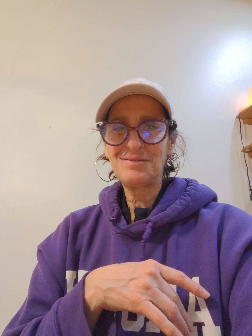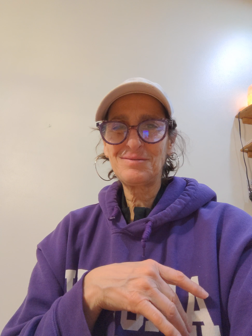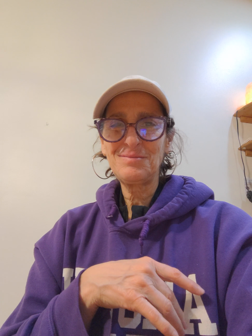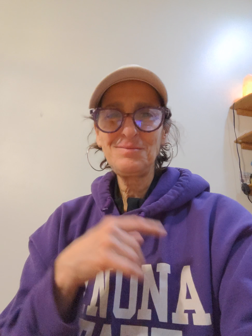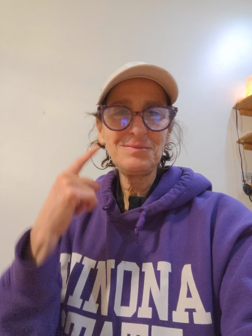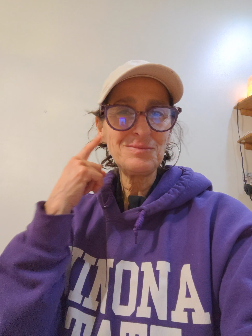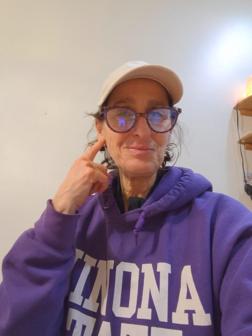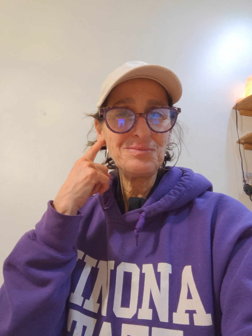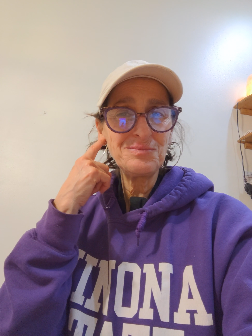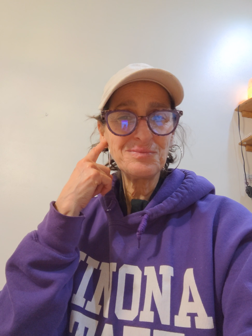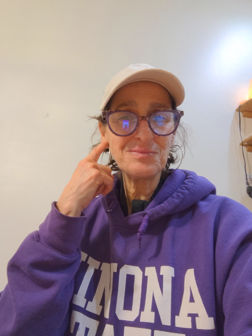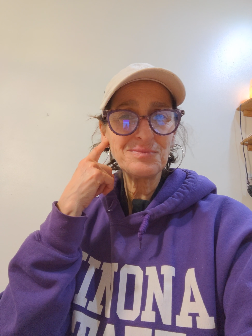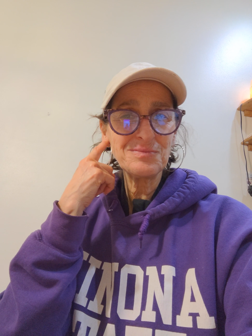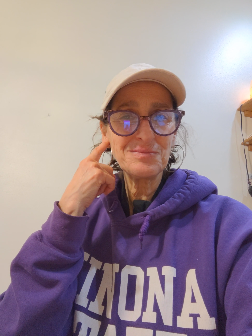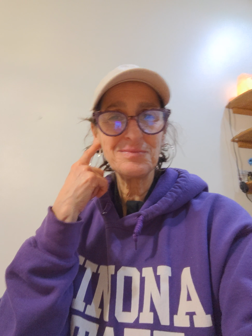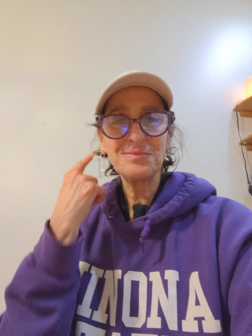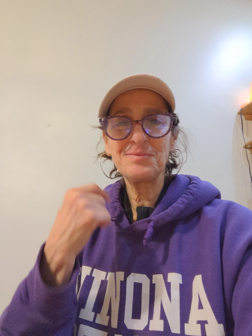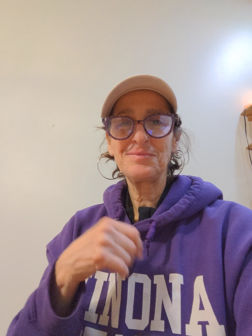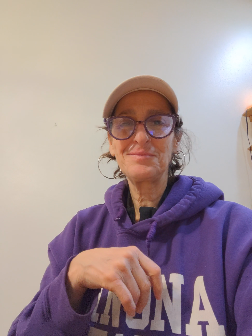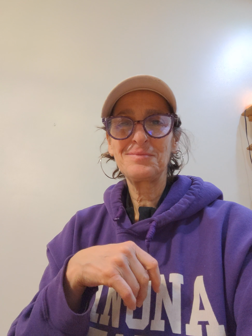hear